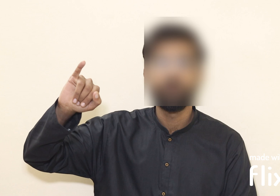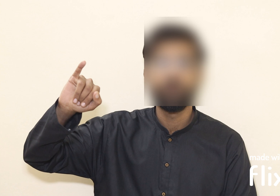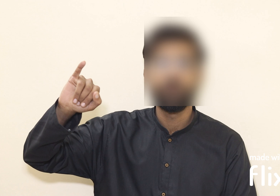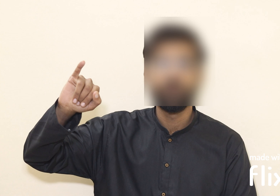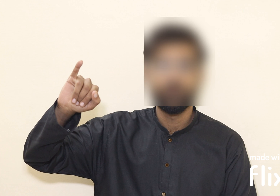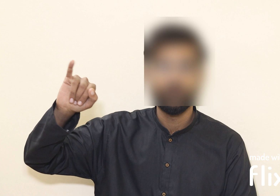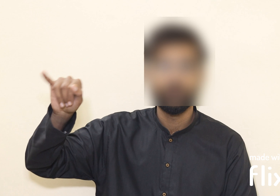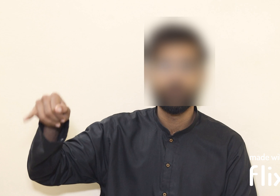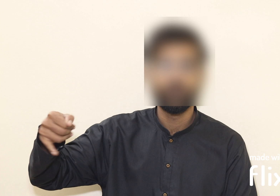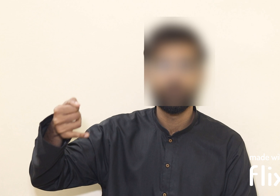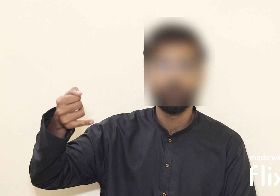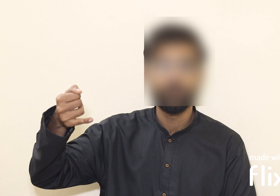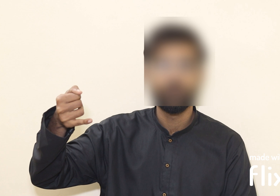ج